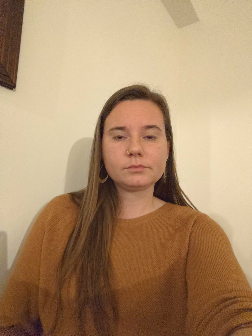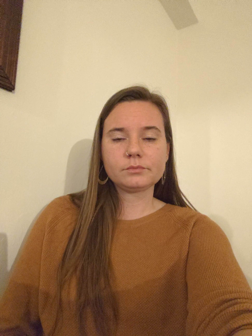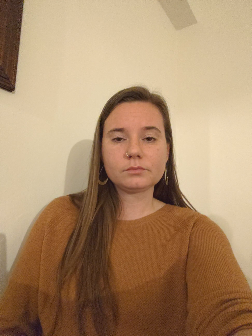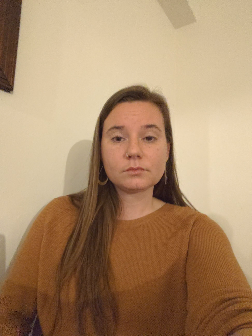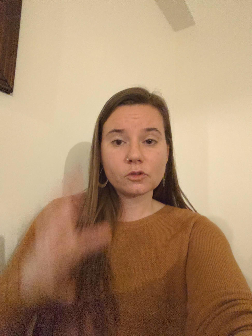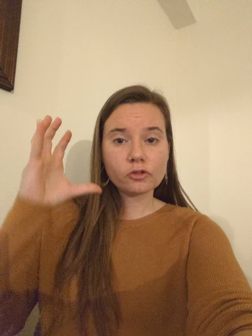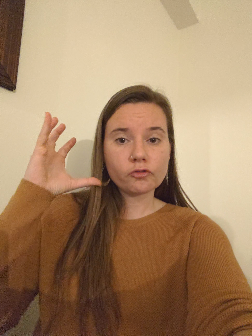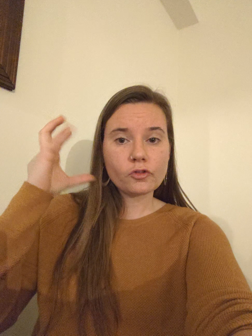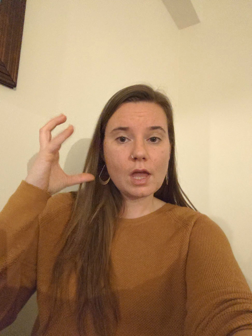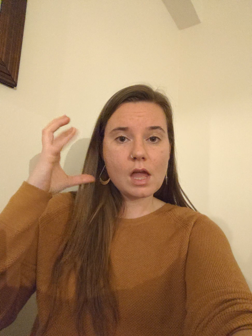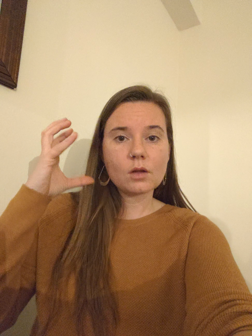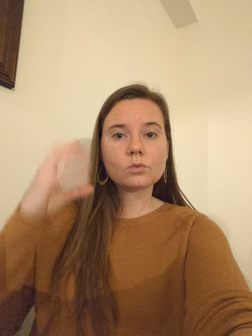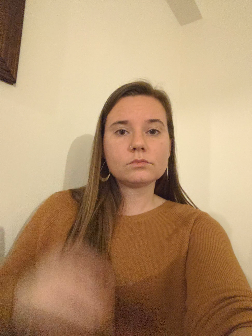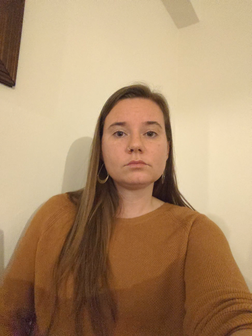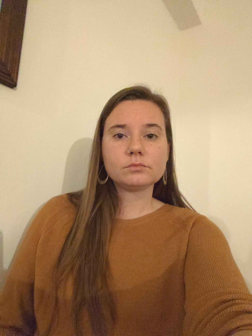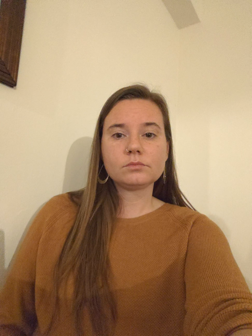radio